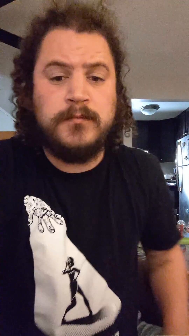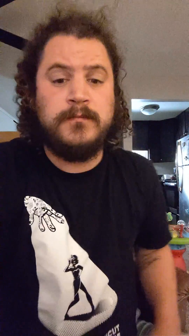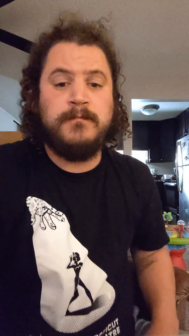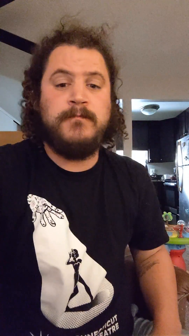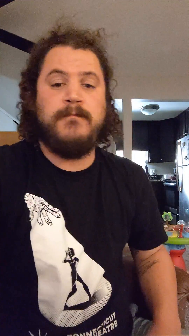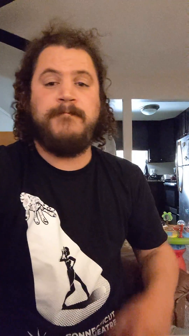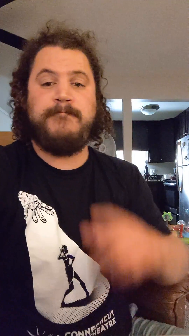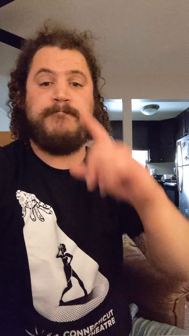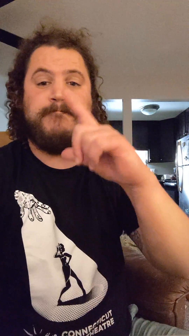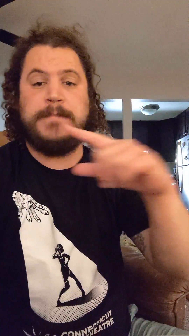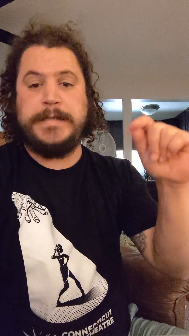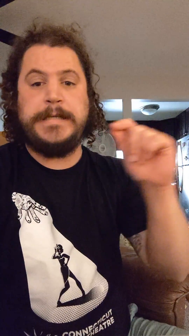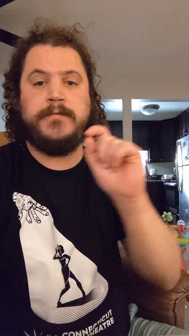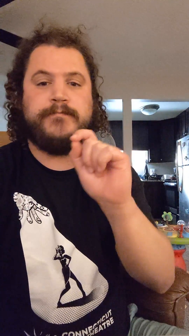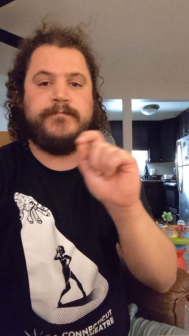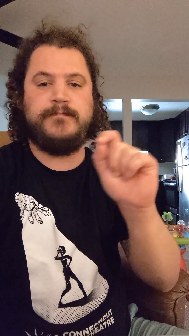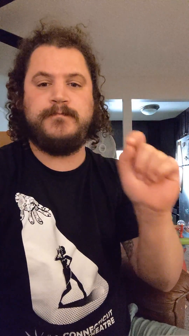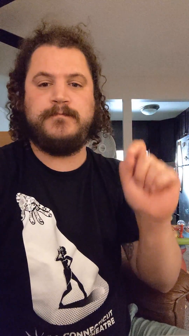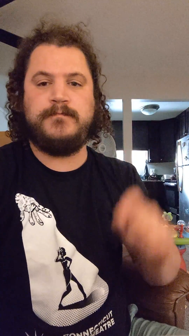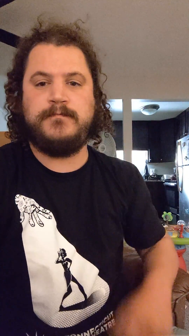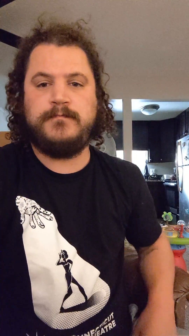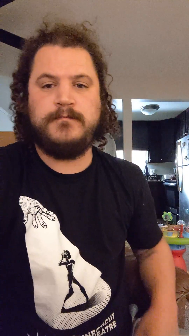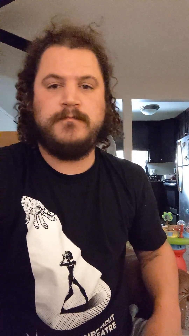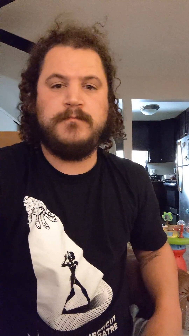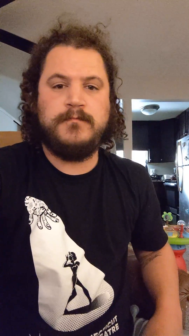peas